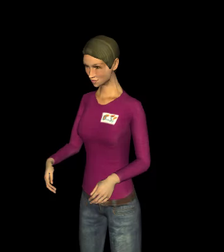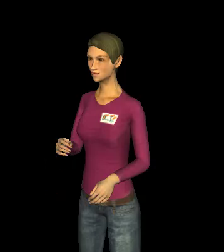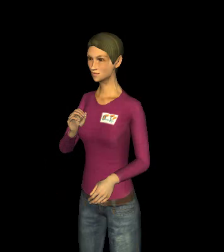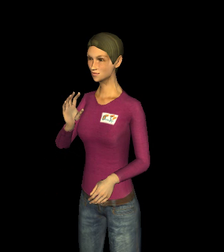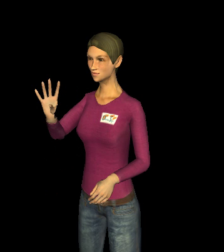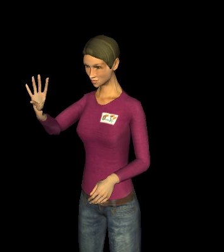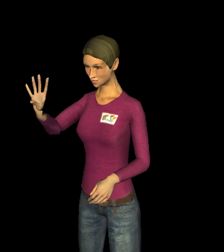يرسل